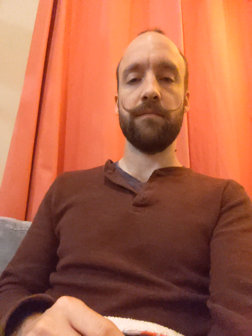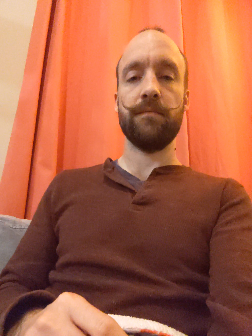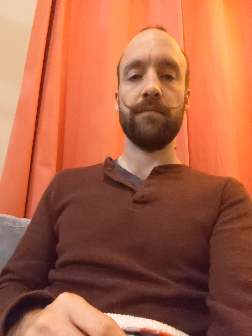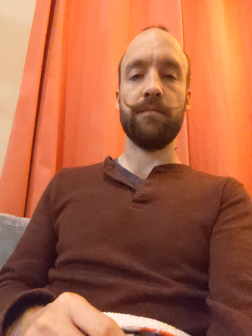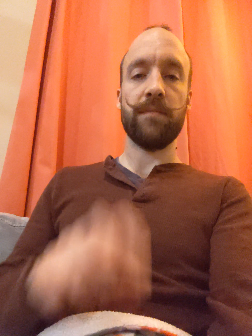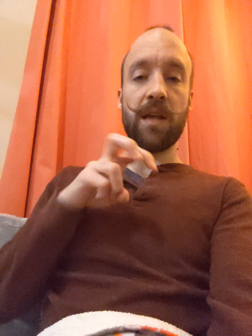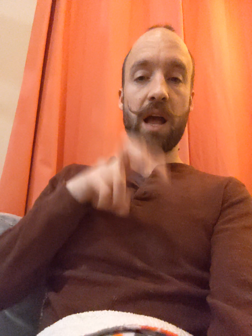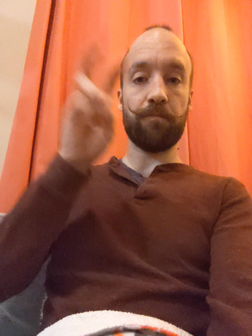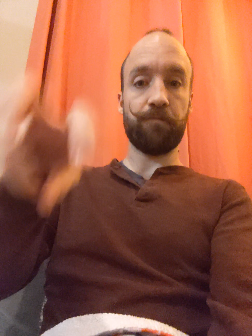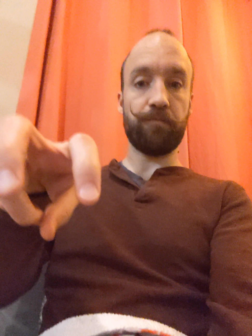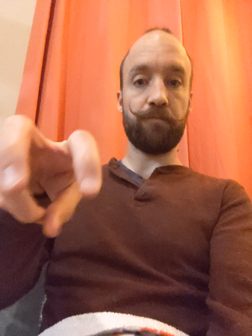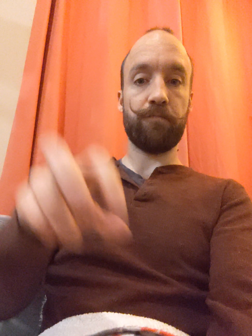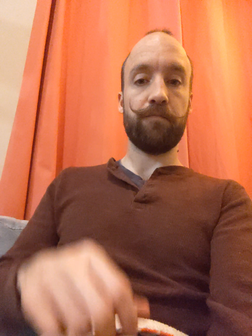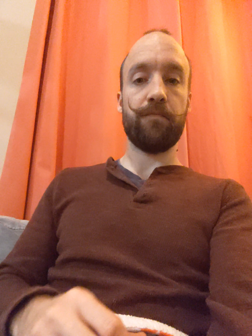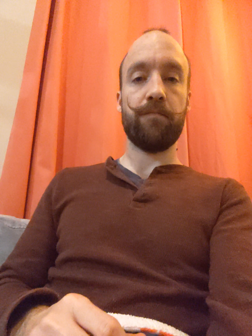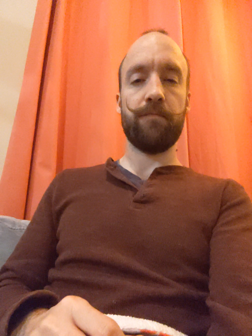jump